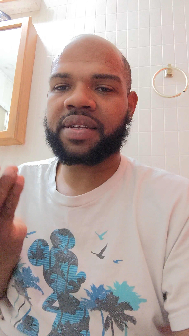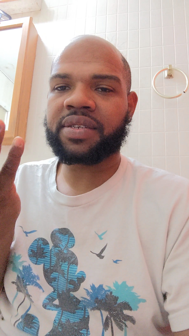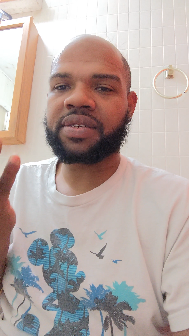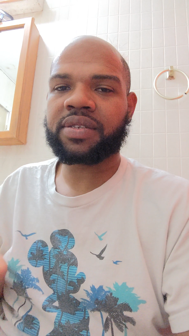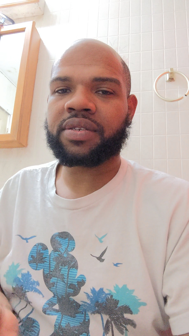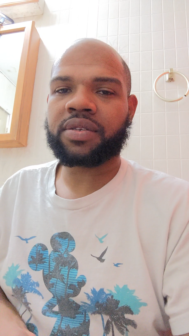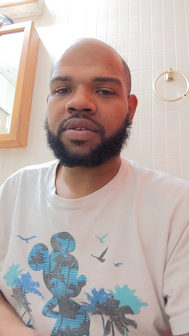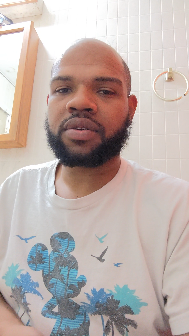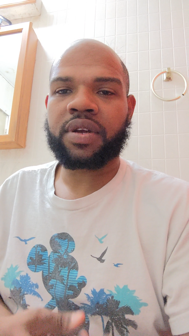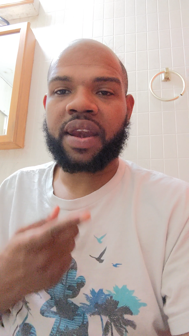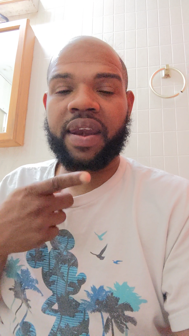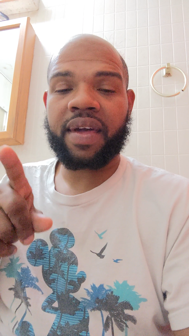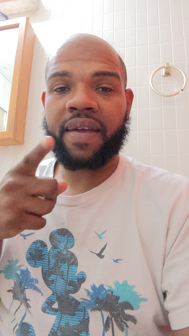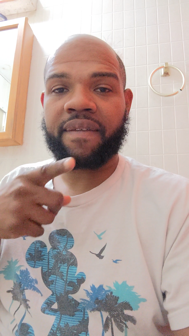knife